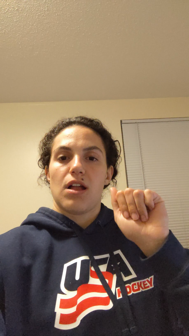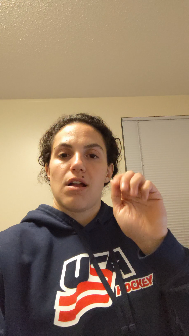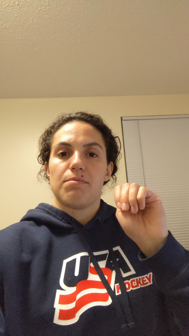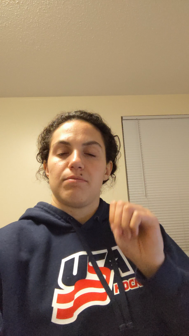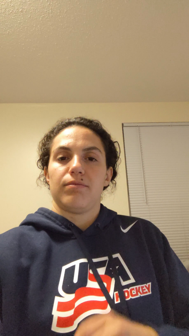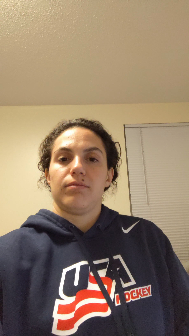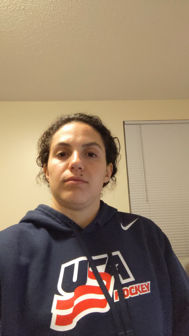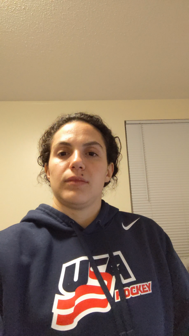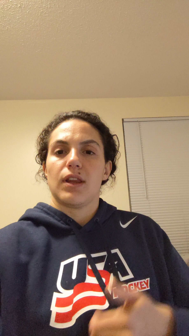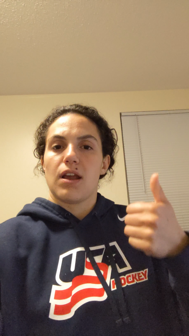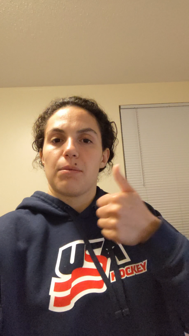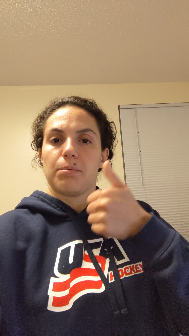game